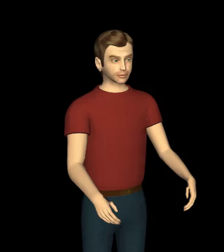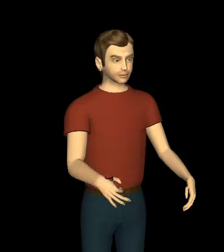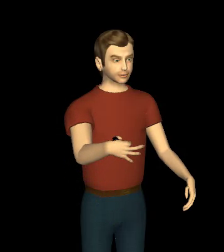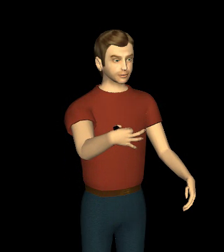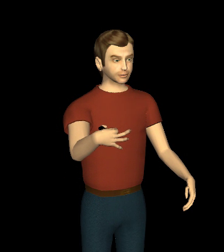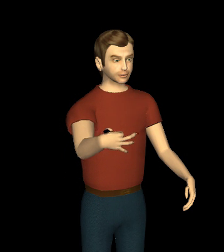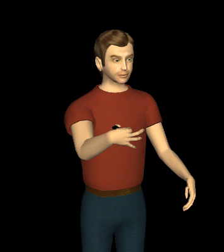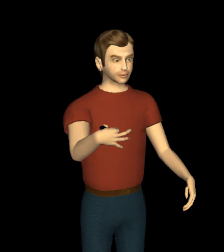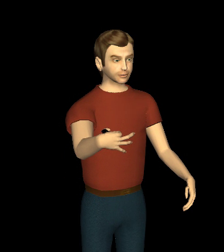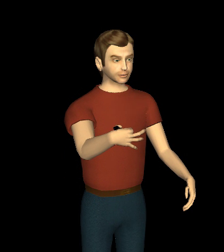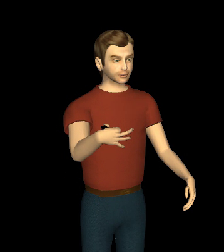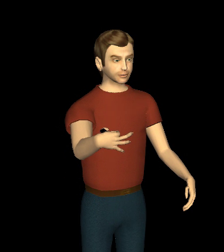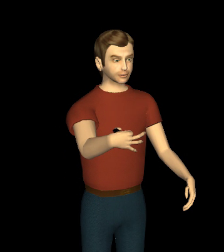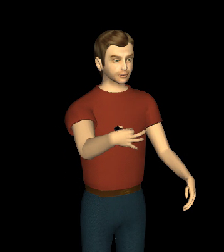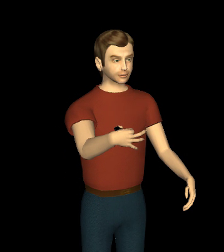تلقائي